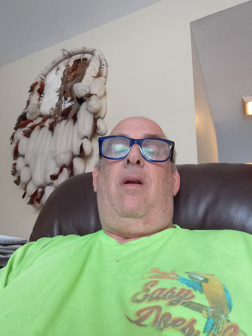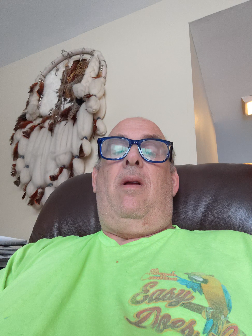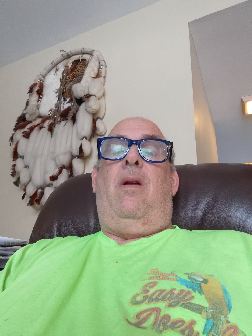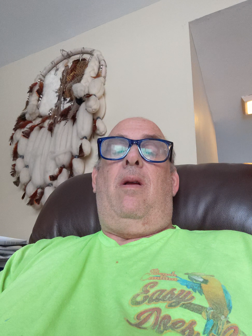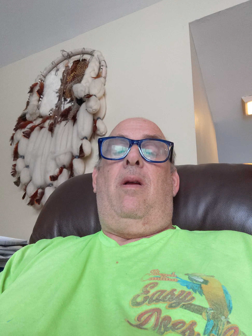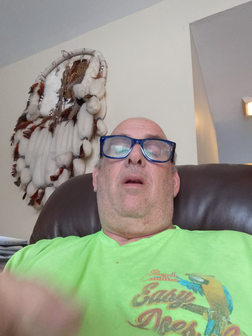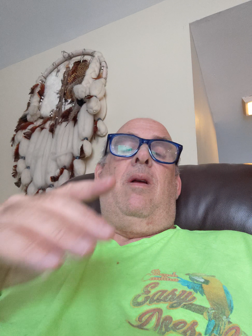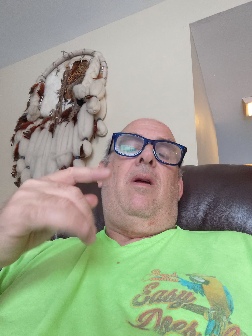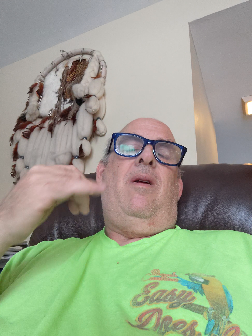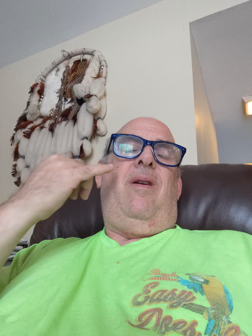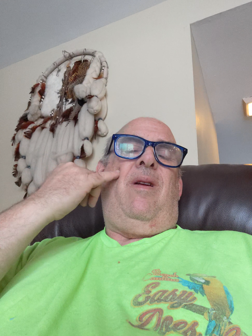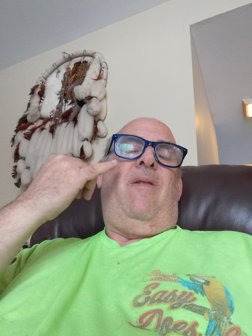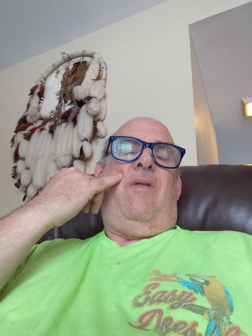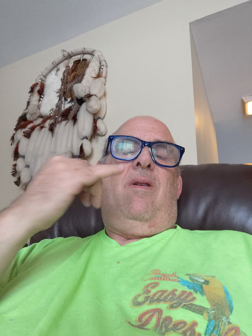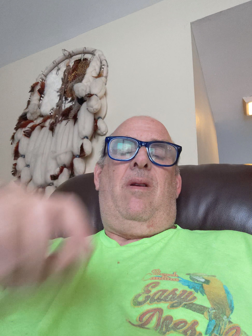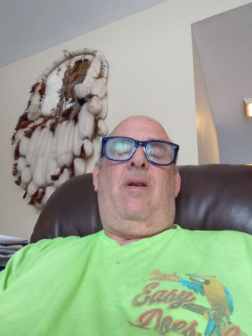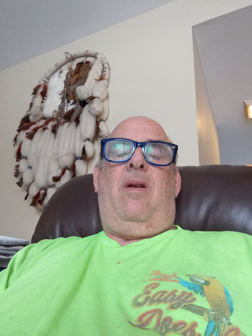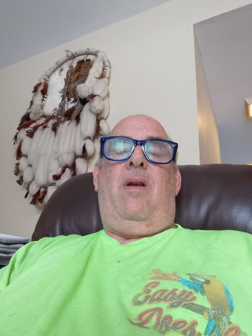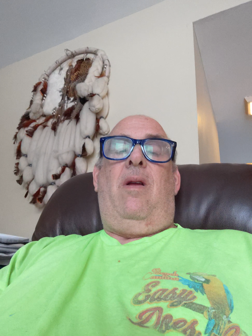if